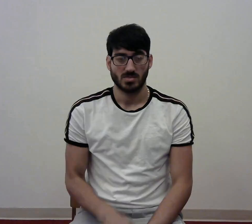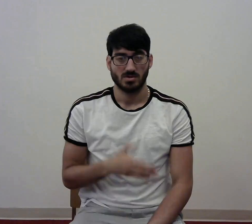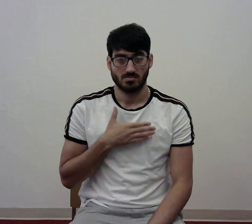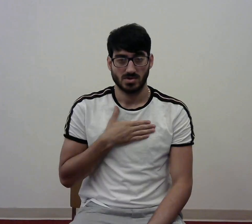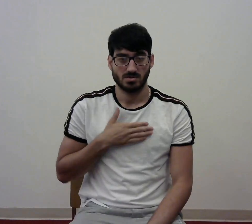mən